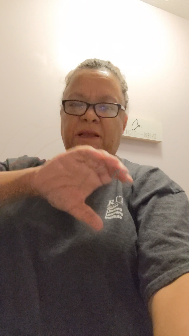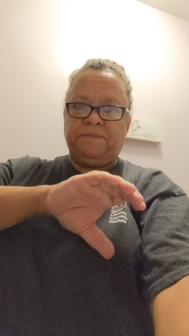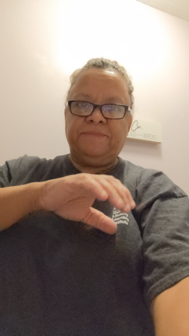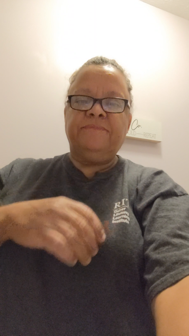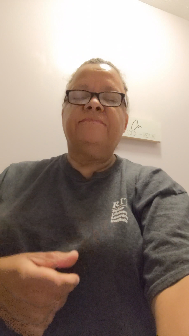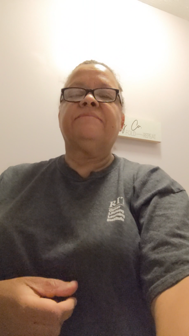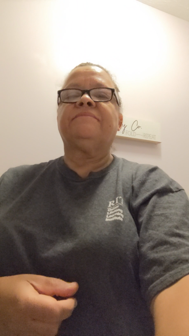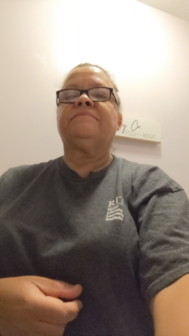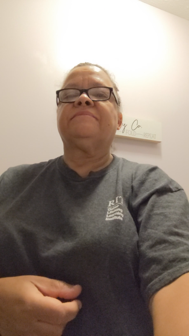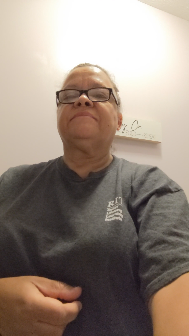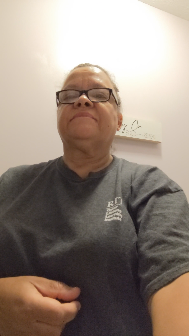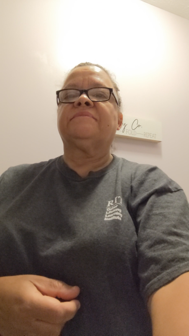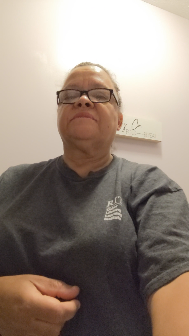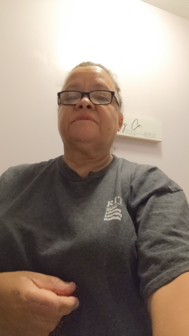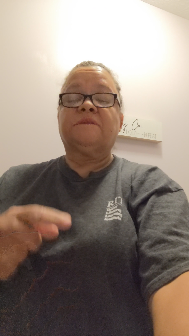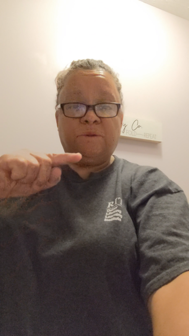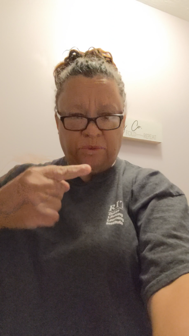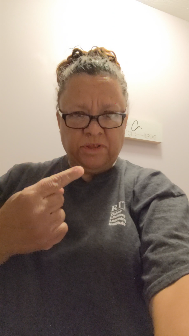hurt